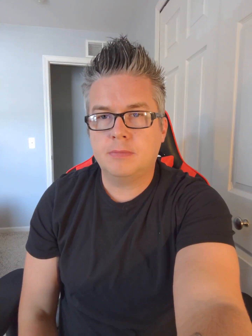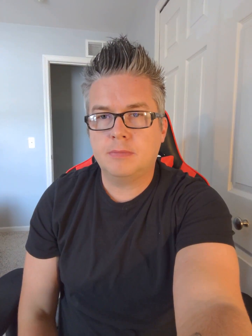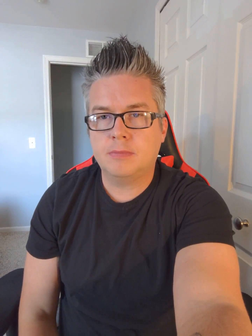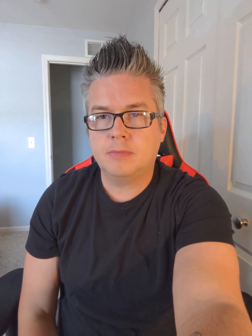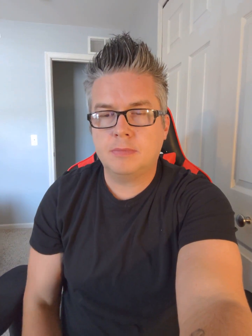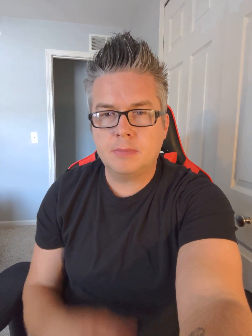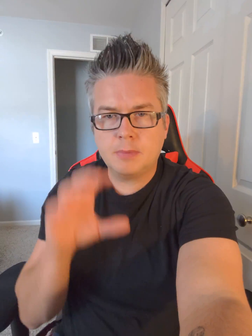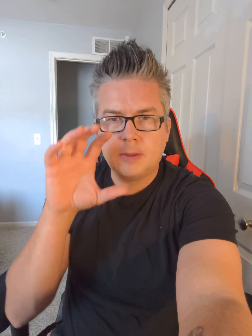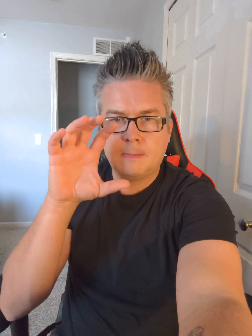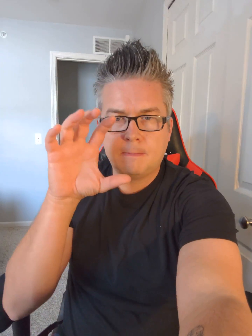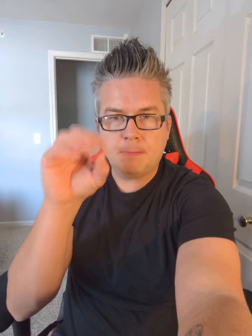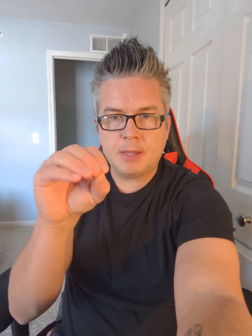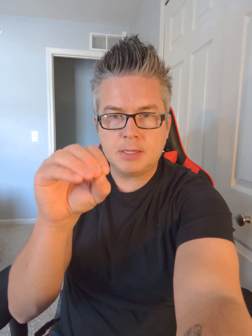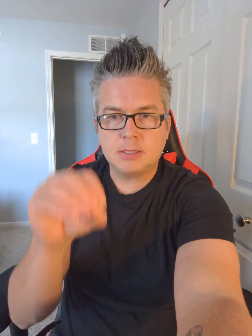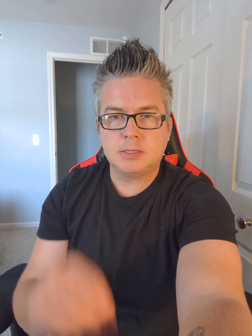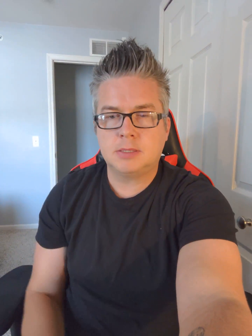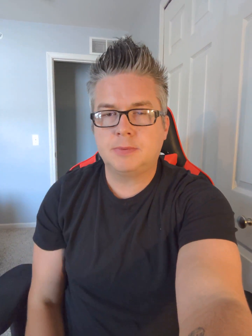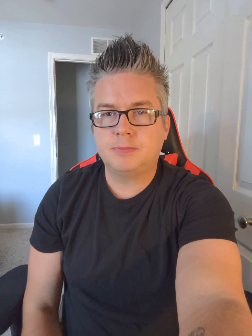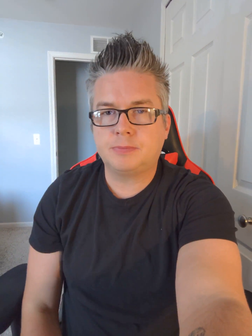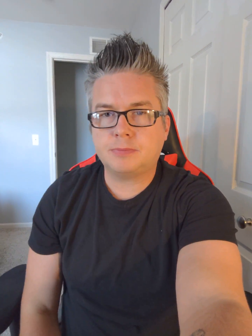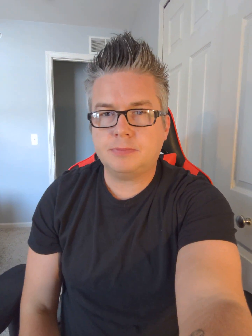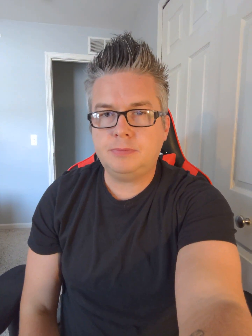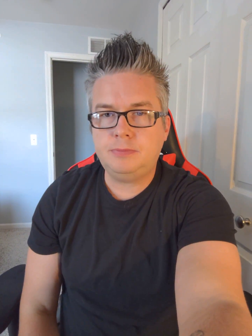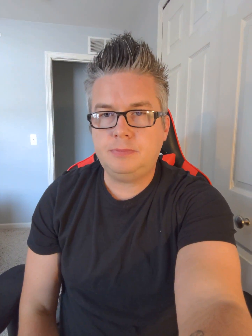bite